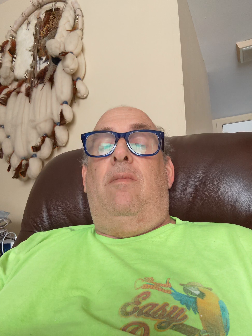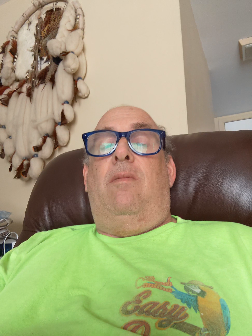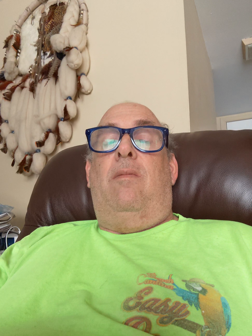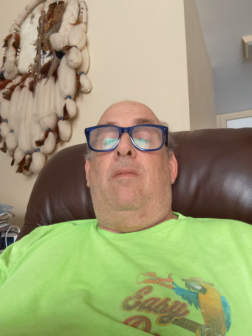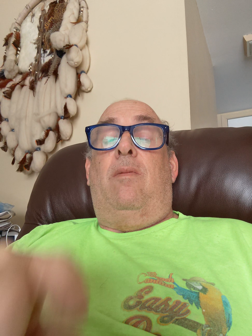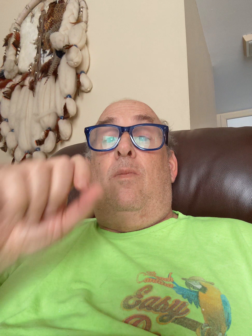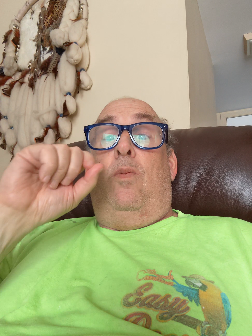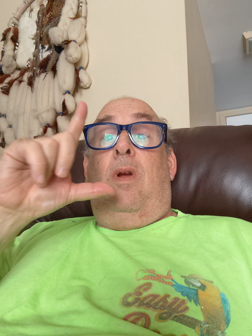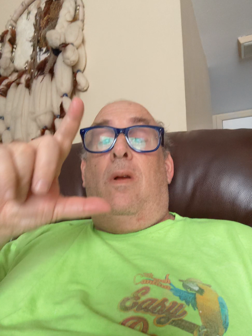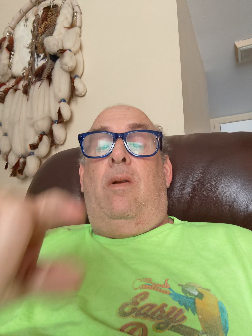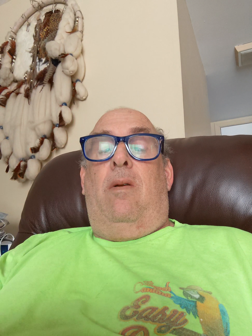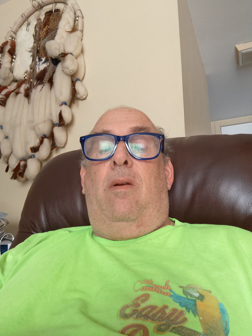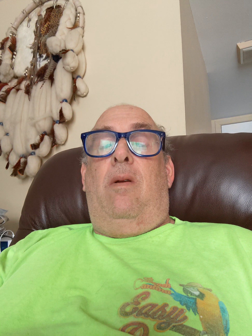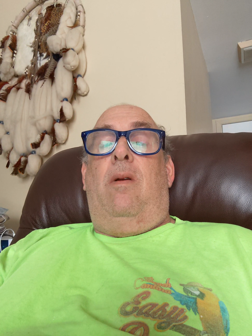awake